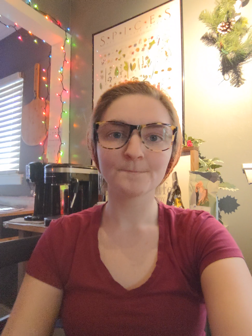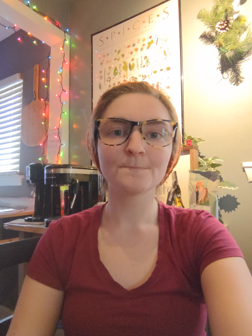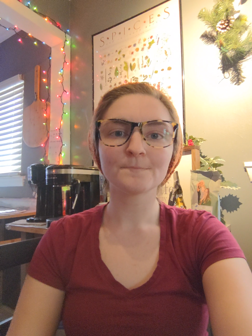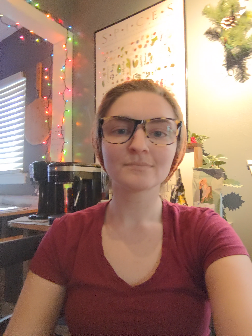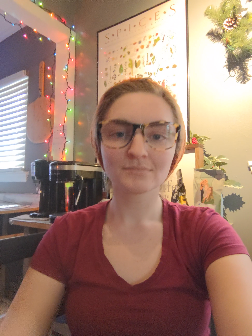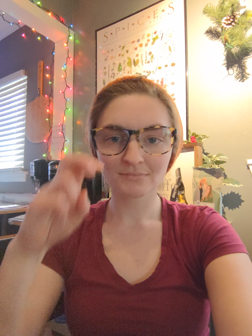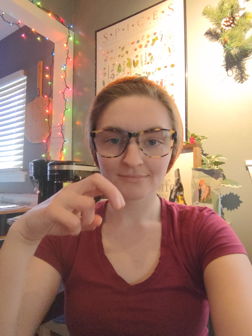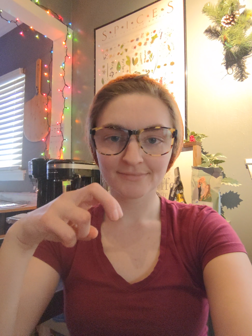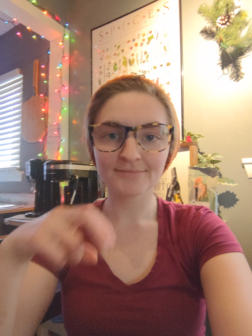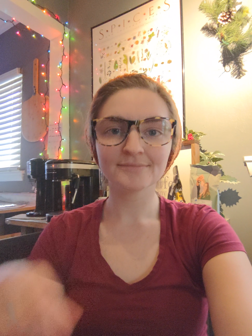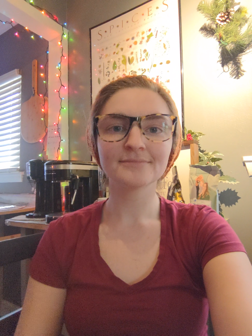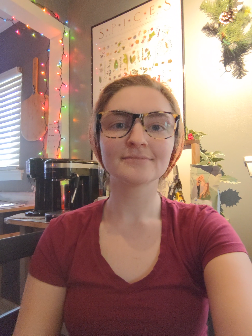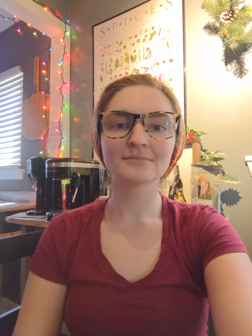chair